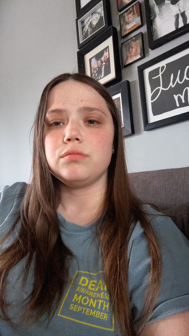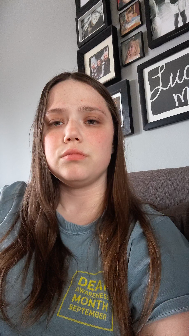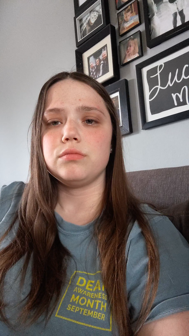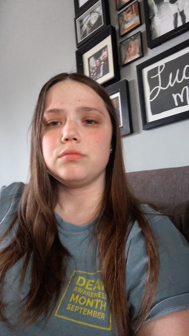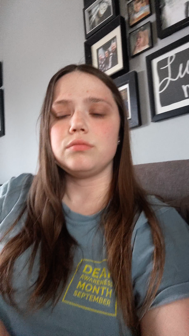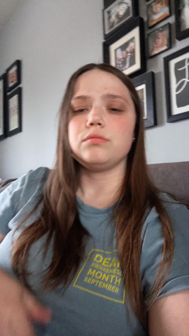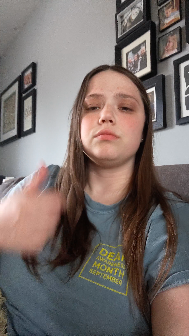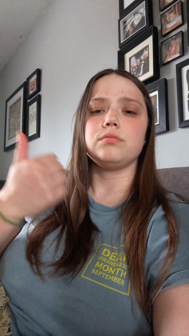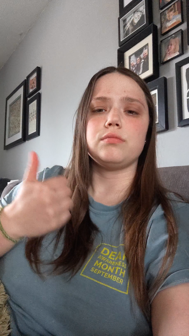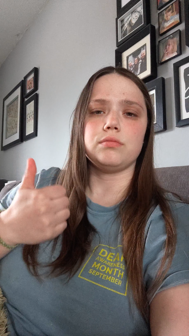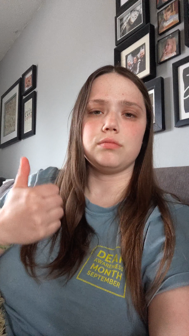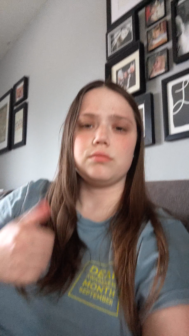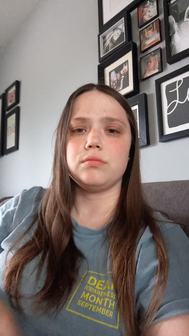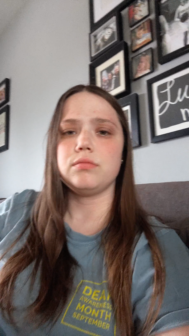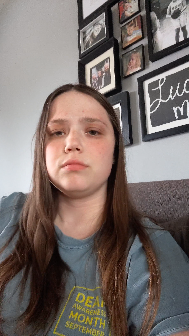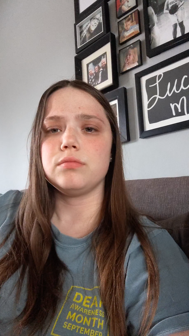help